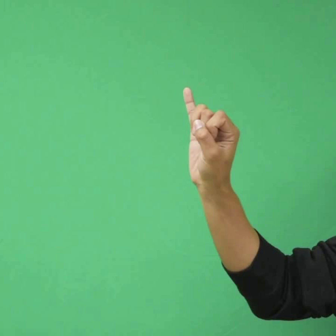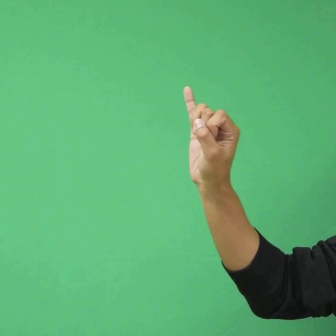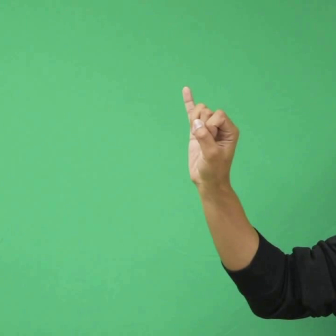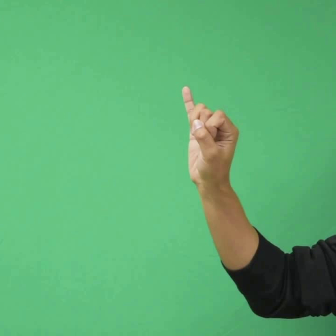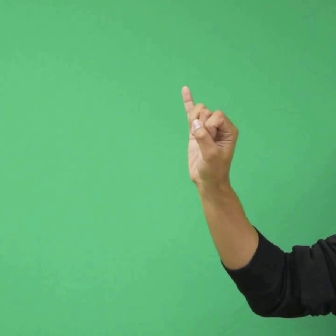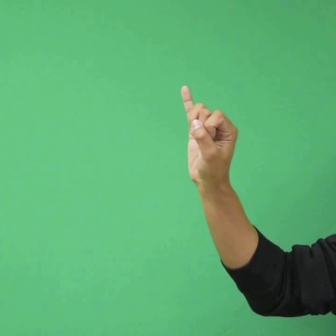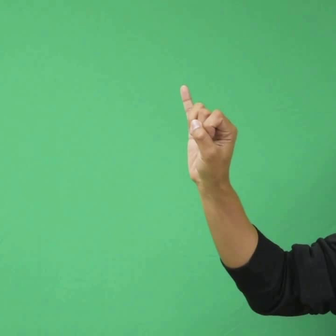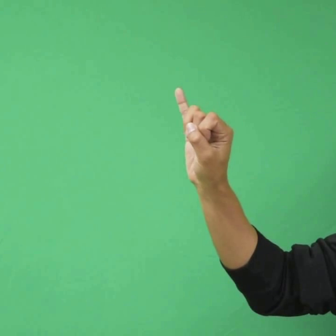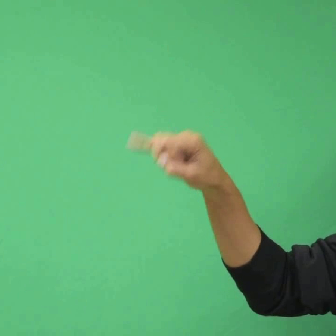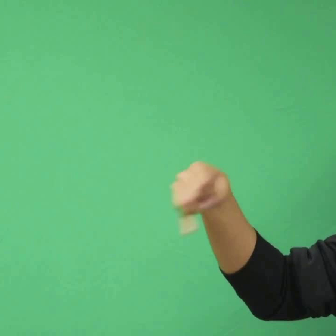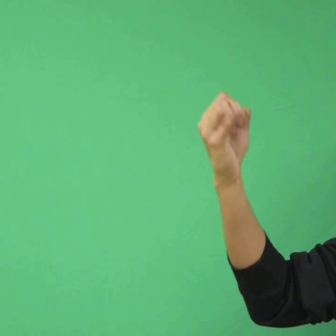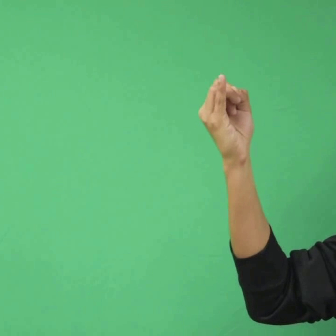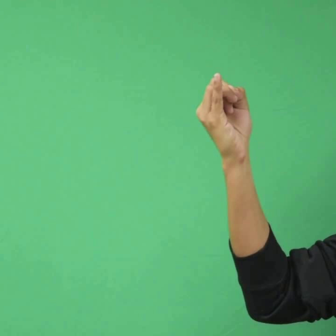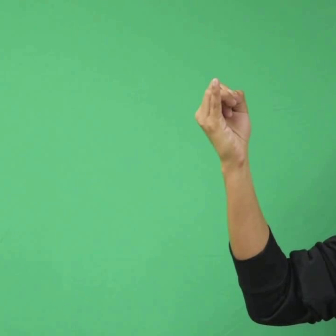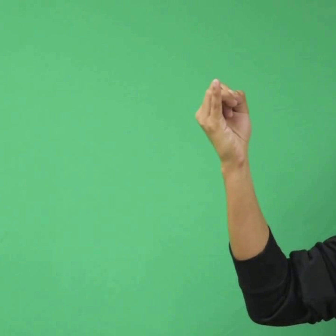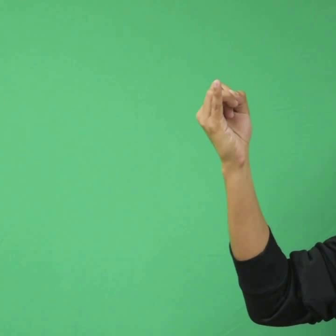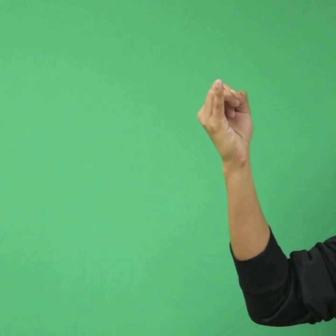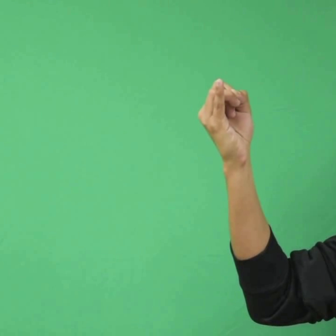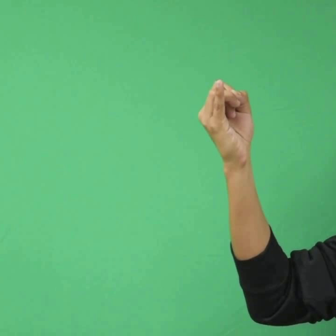J